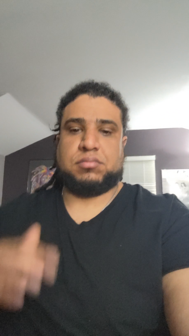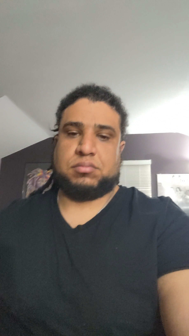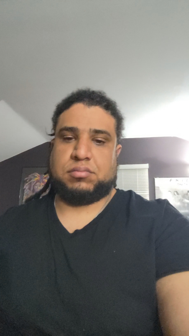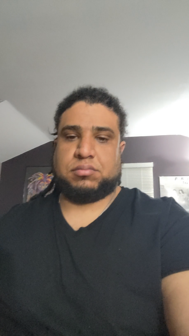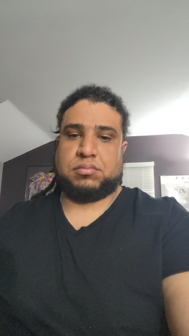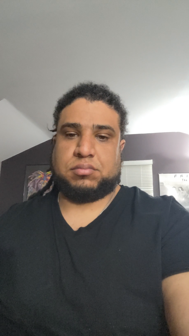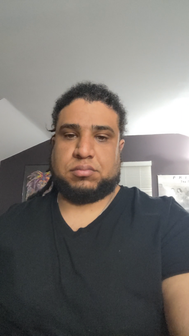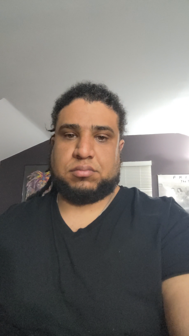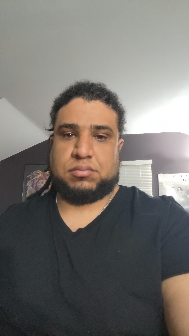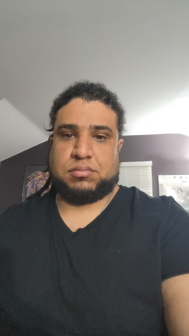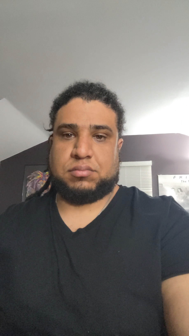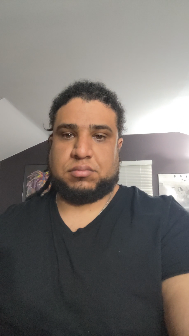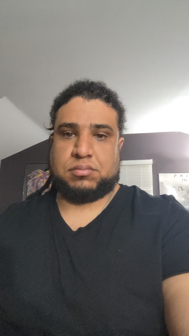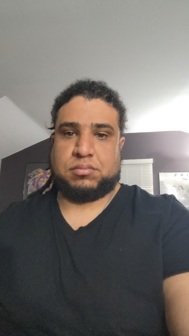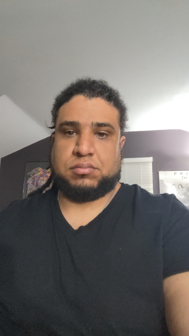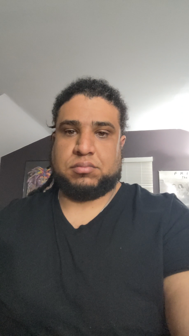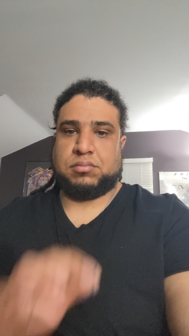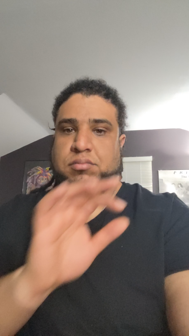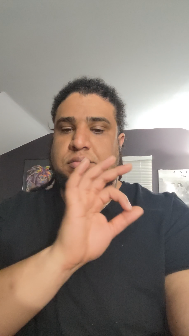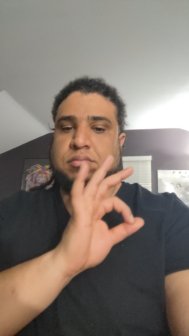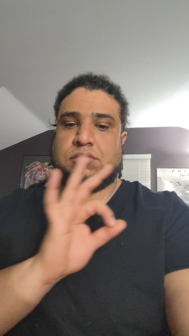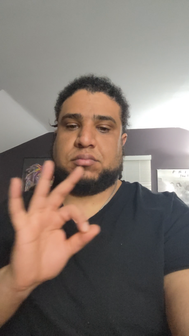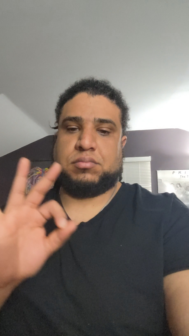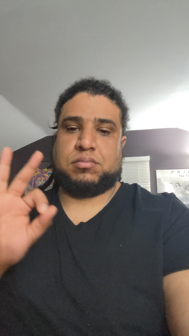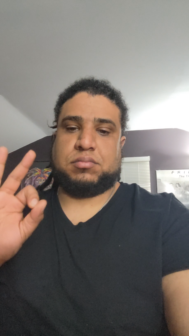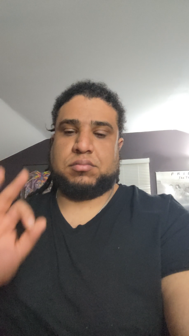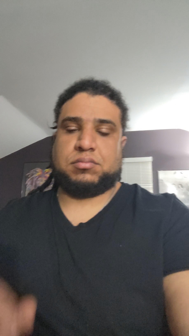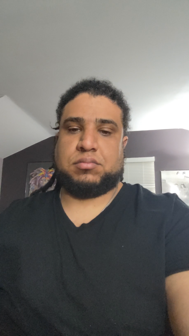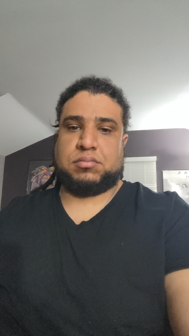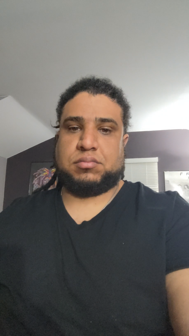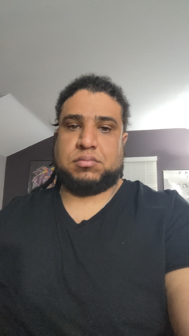beads